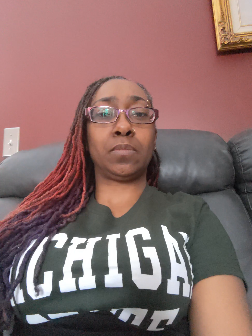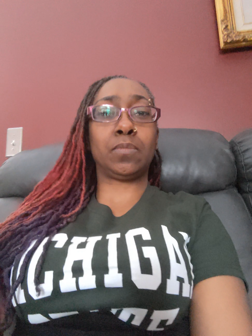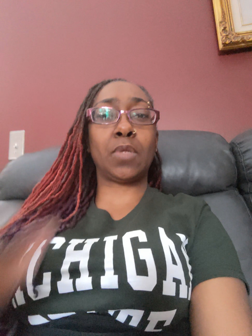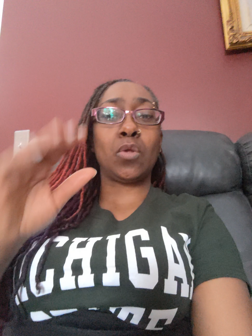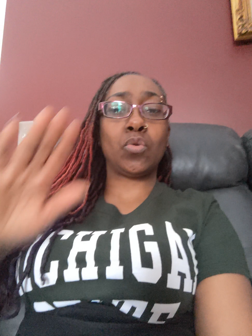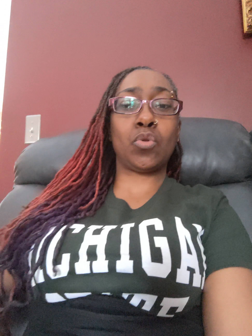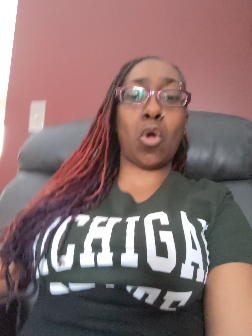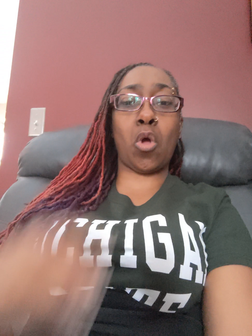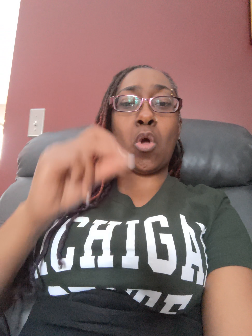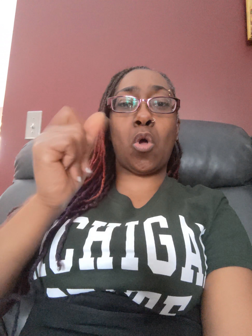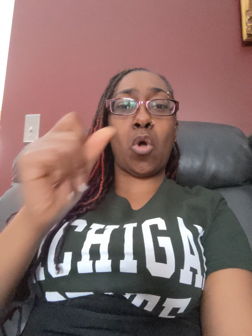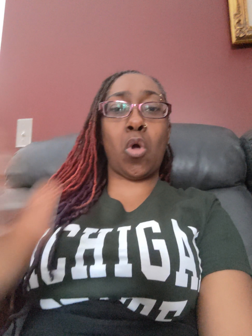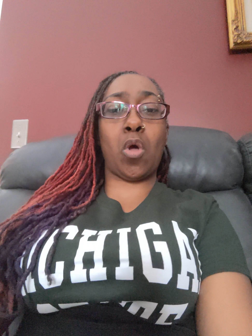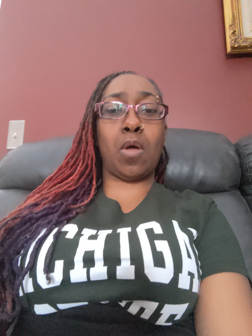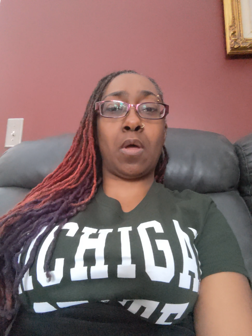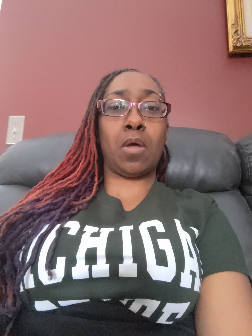dog